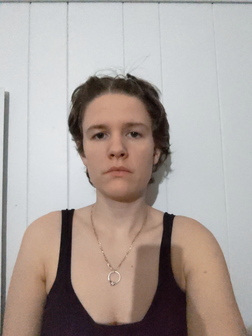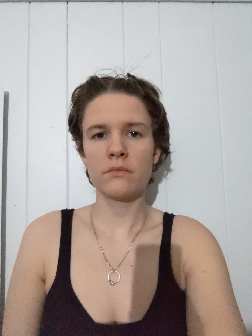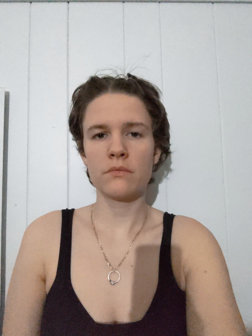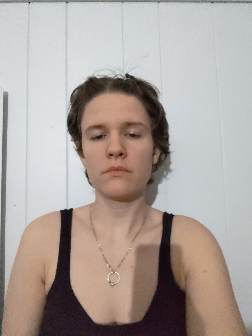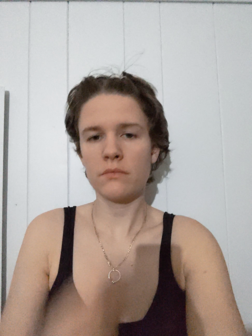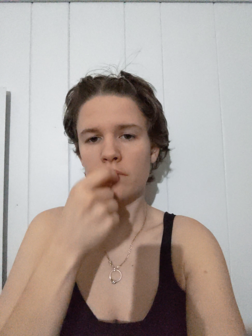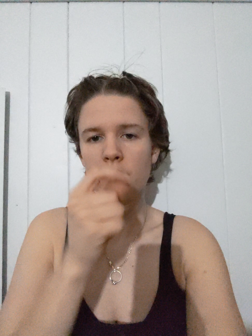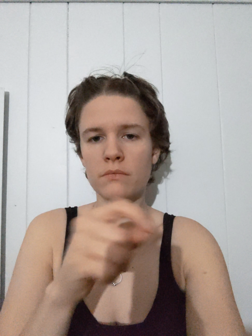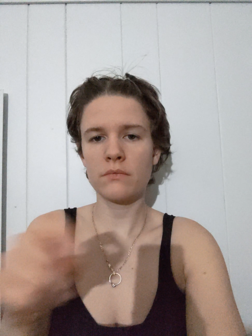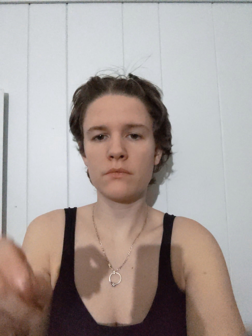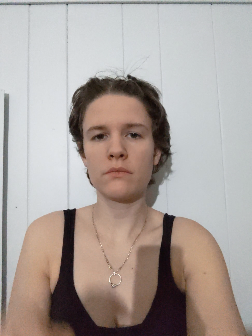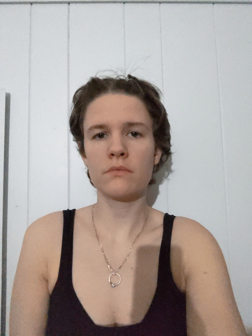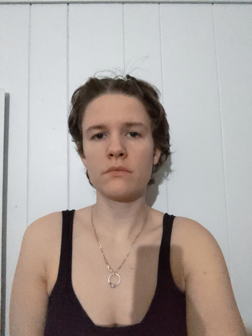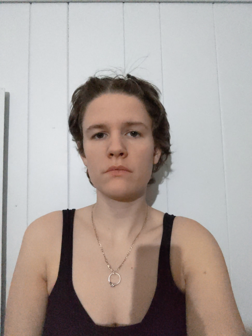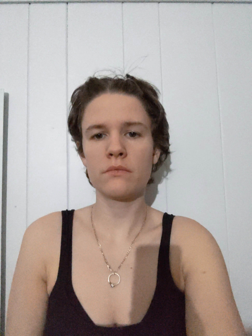pen